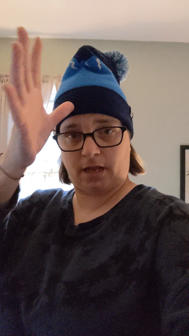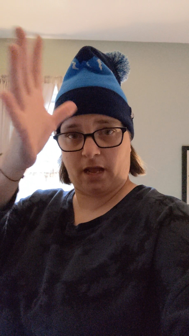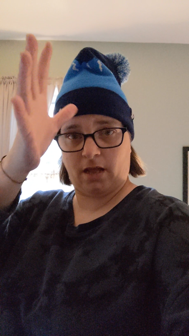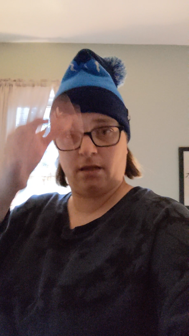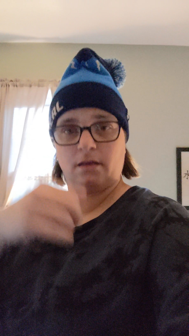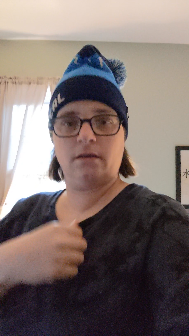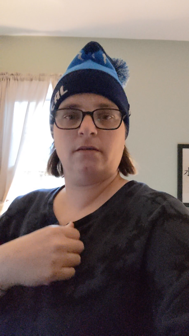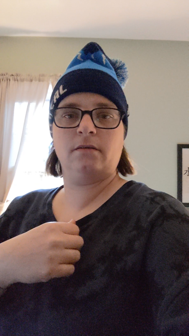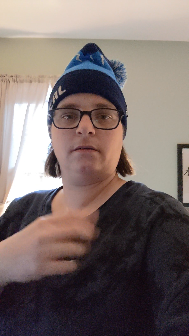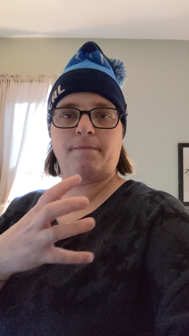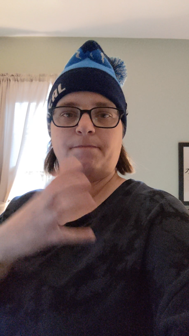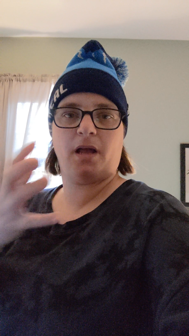much